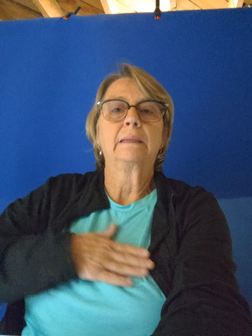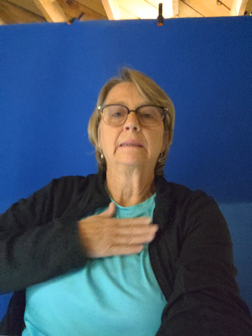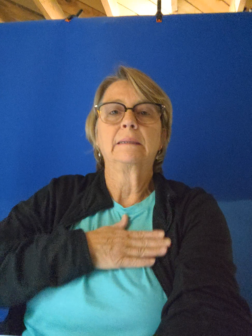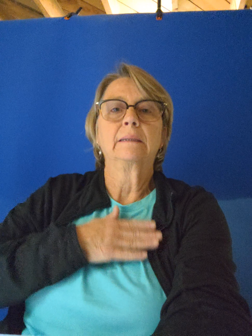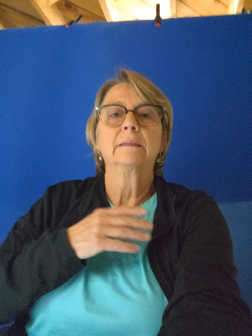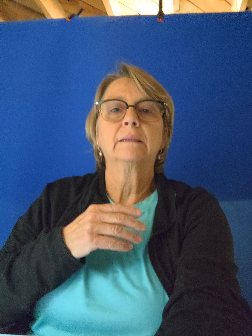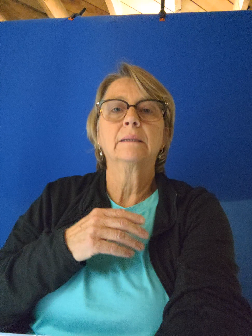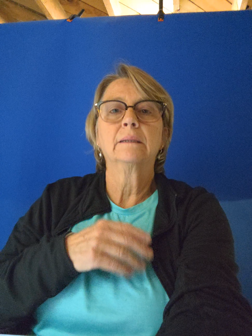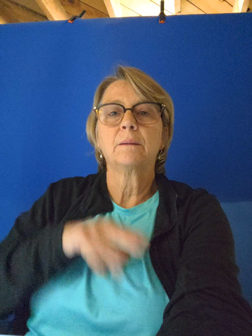please